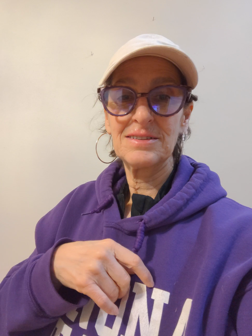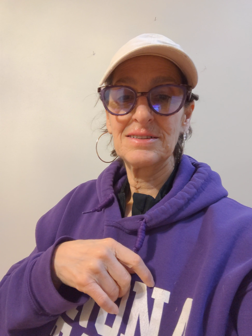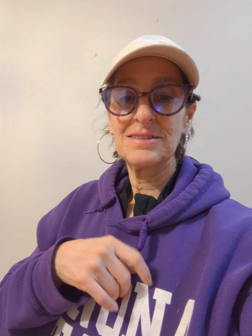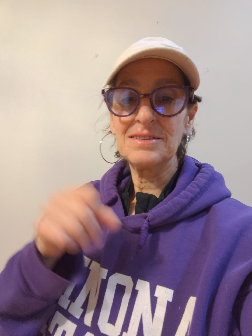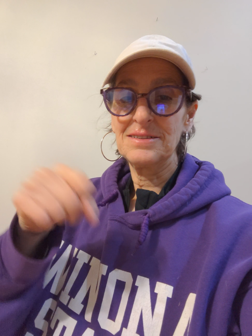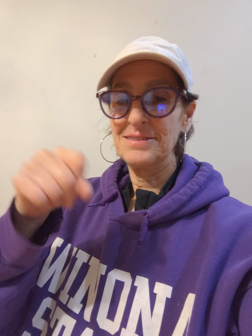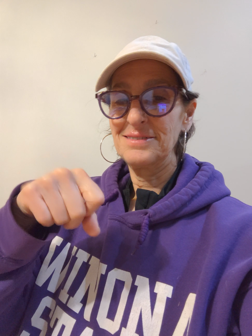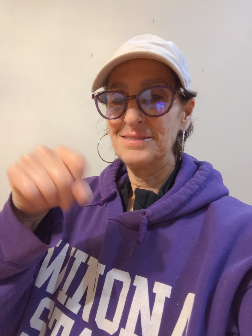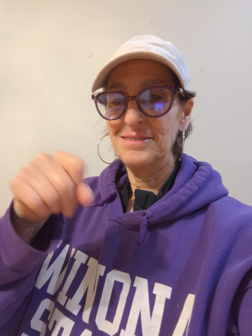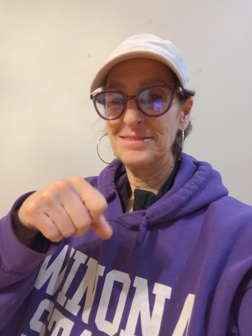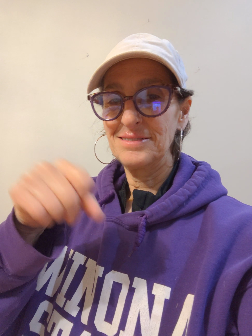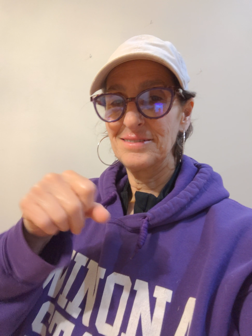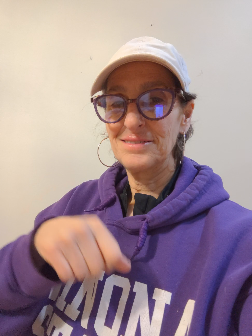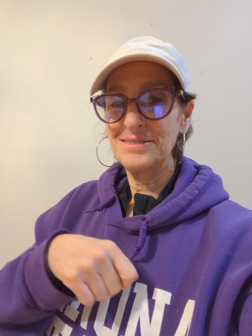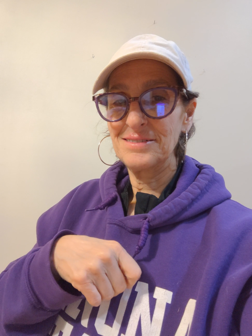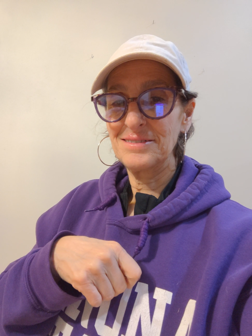yes